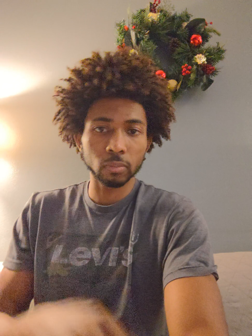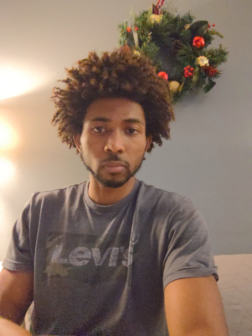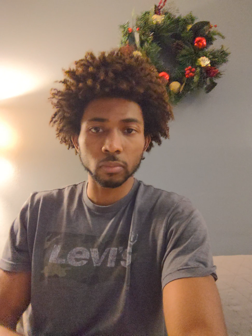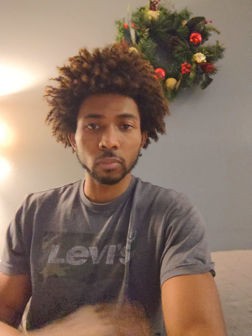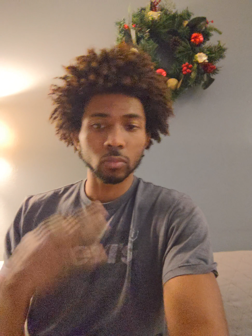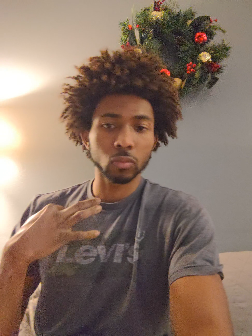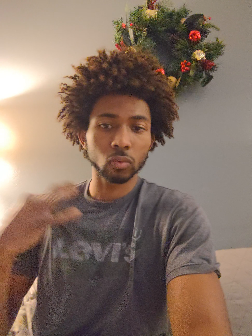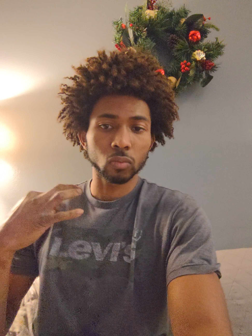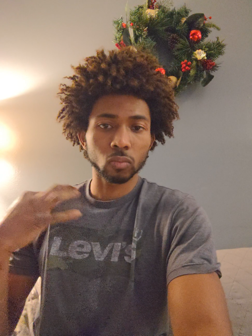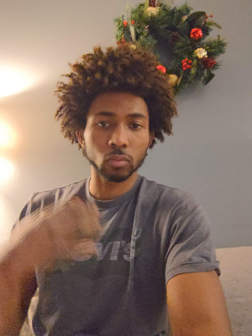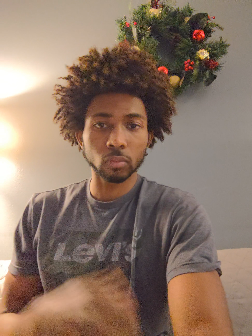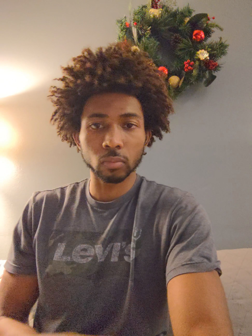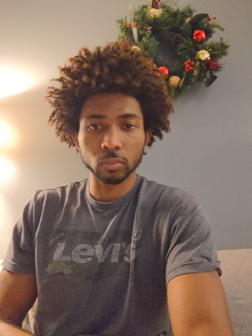shirt